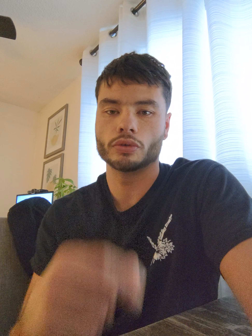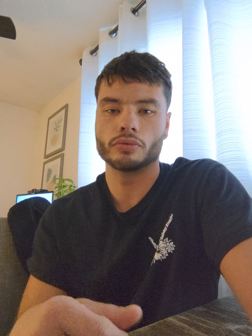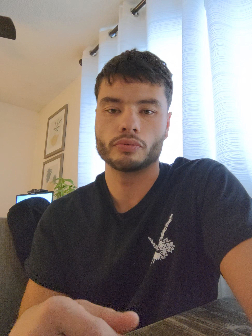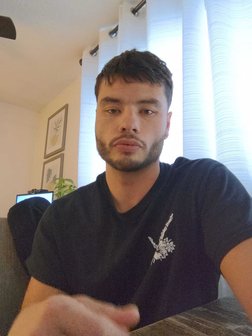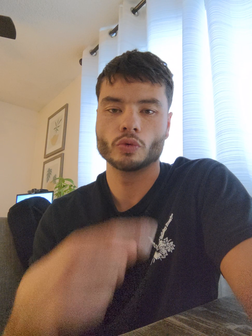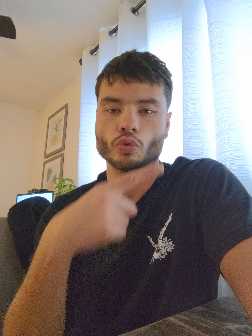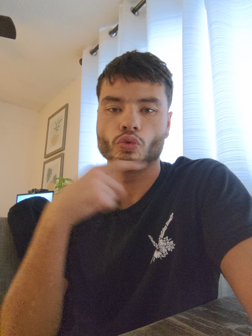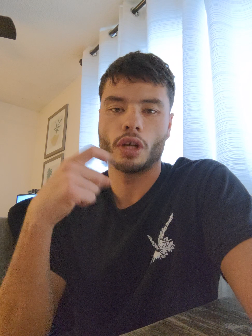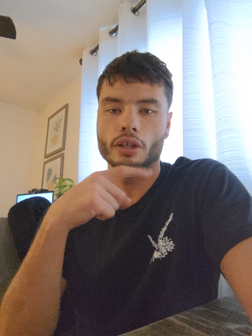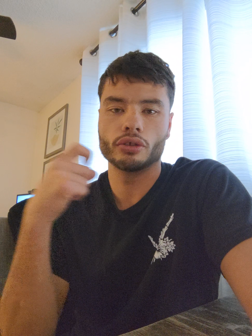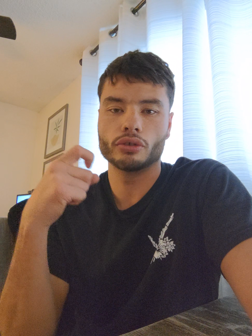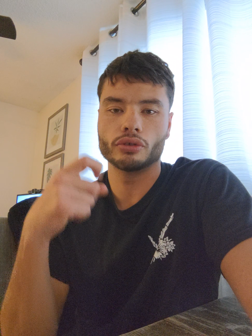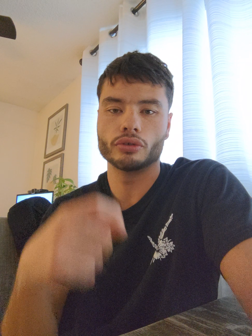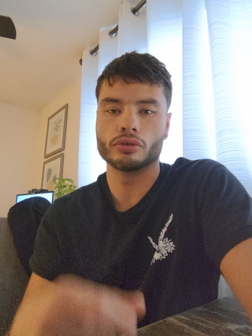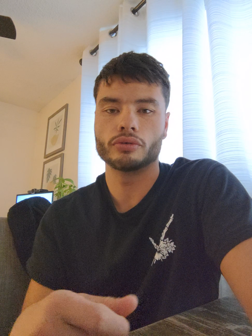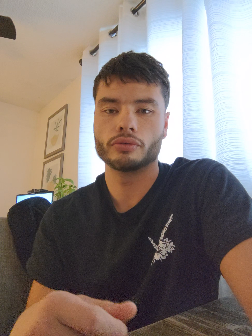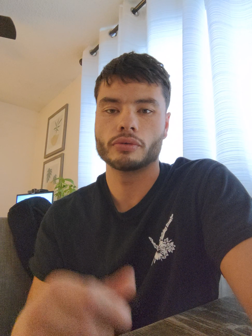dryer